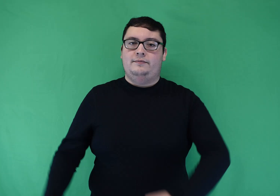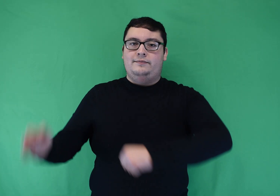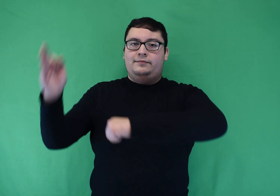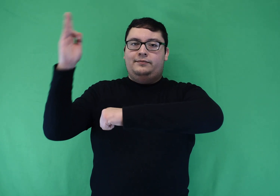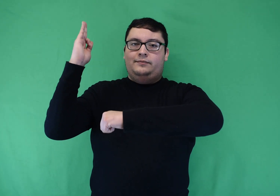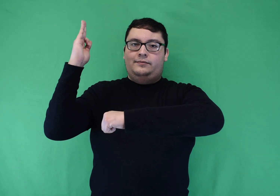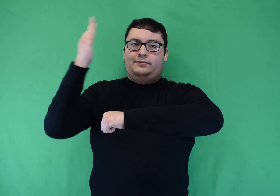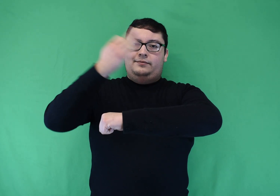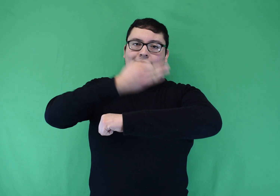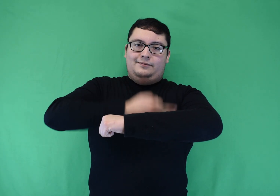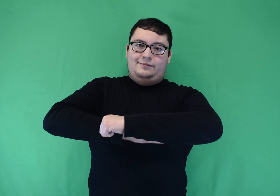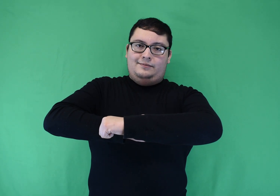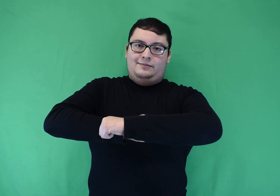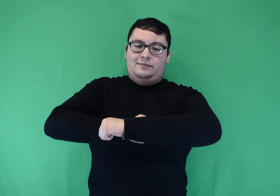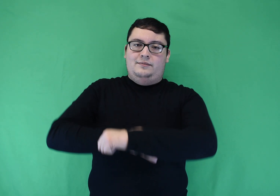tarde